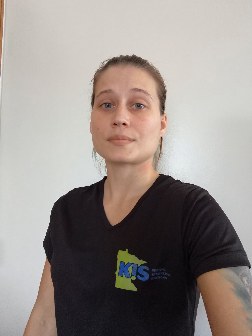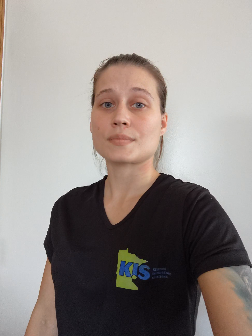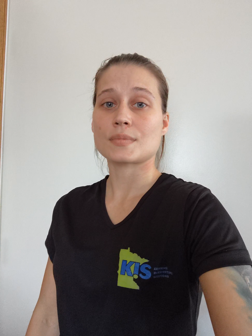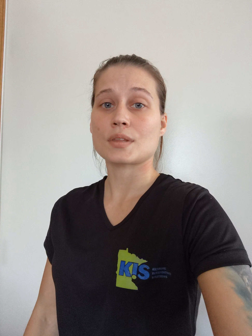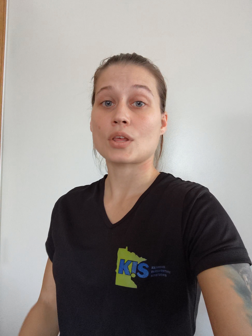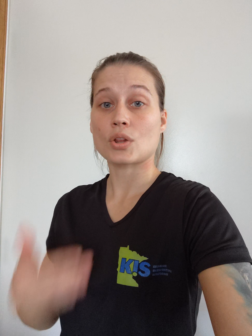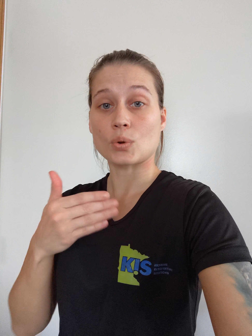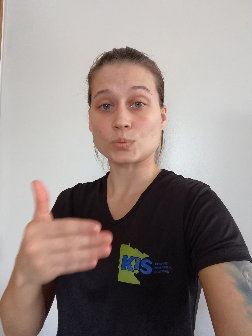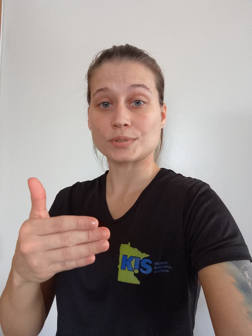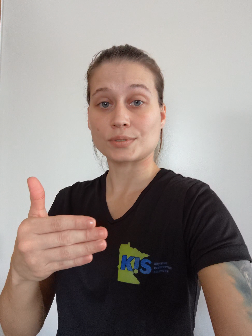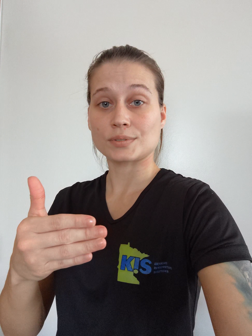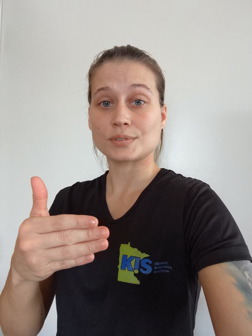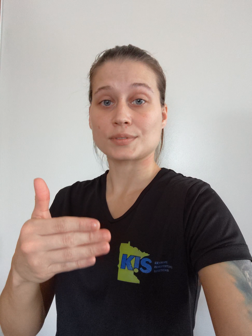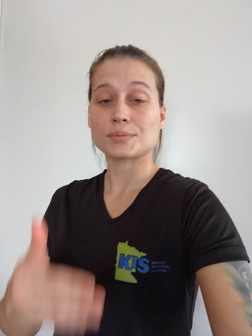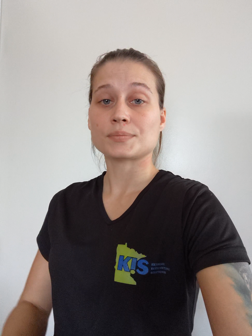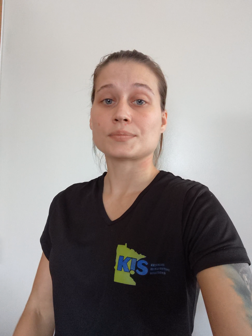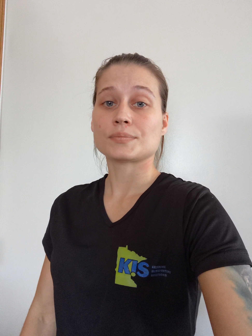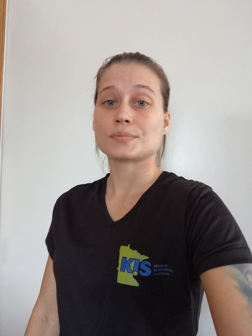close